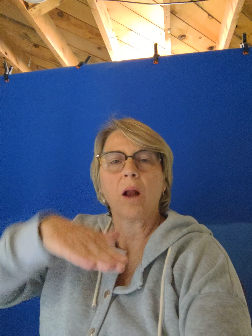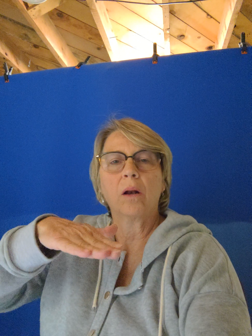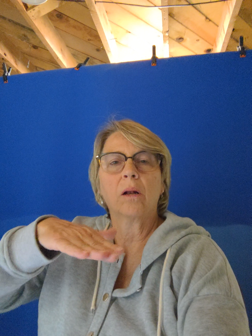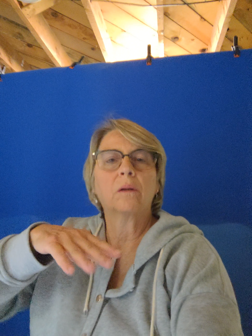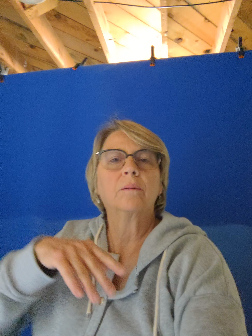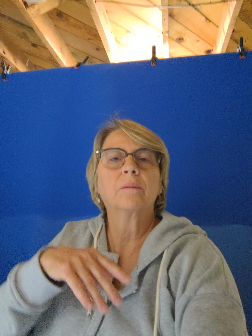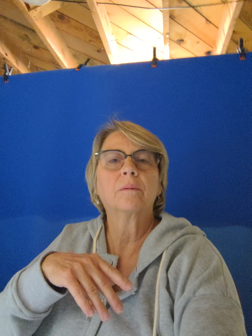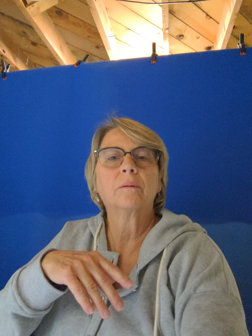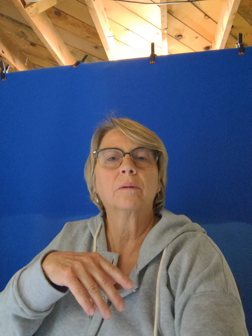on